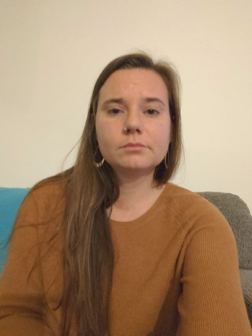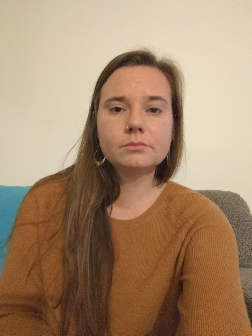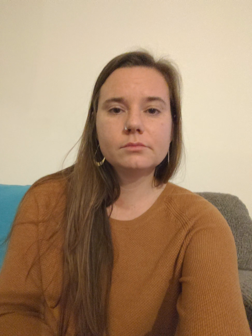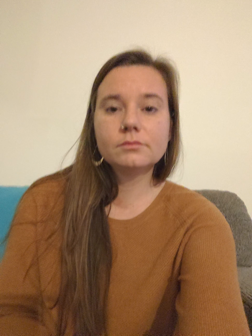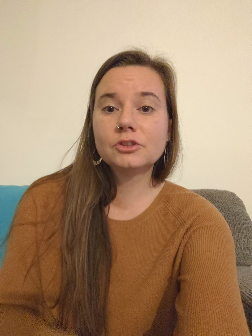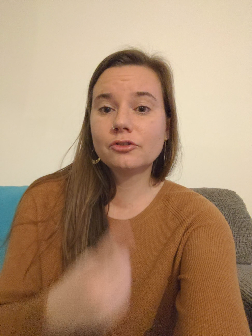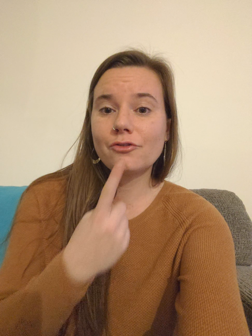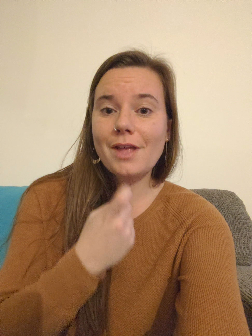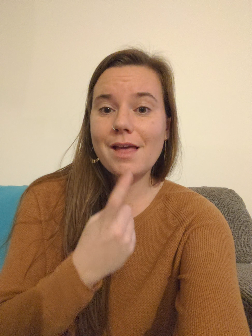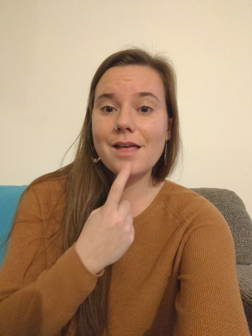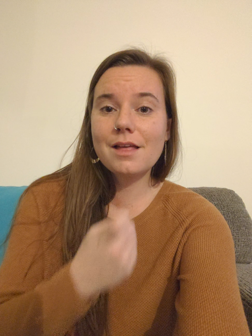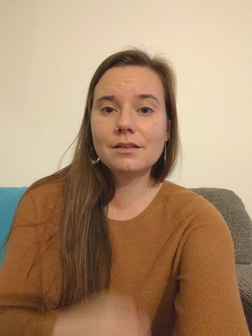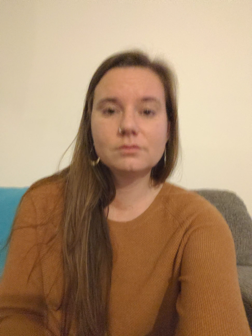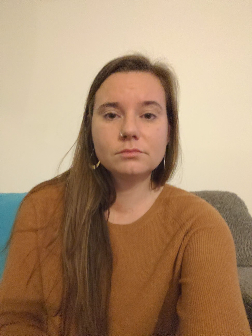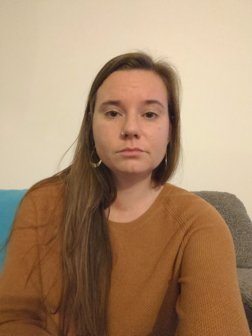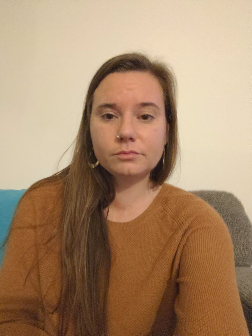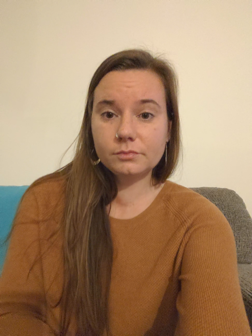red